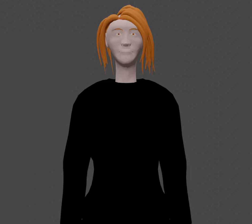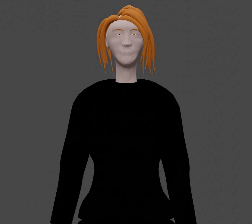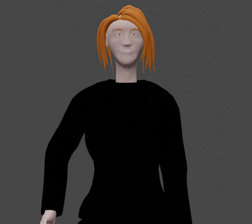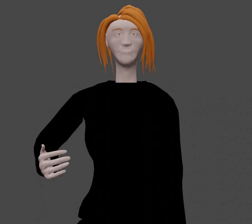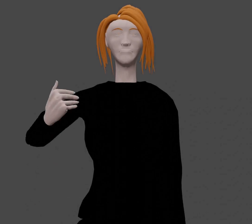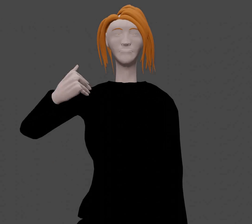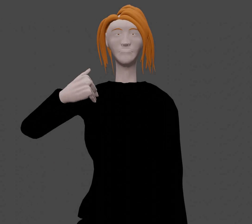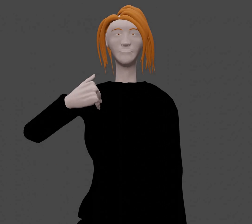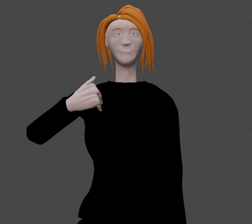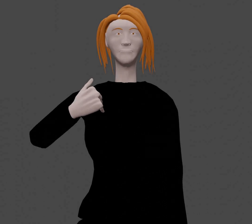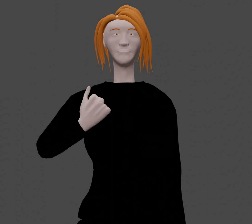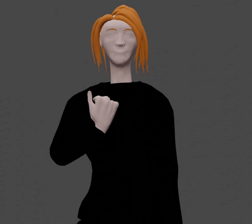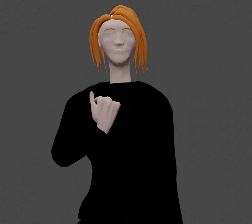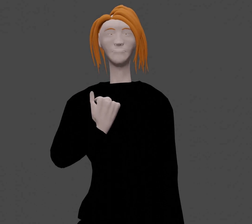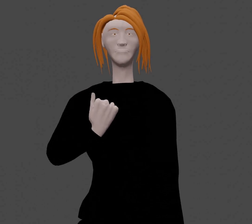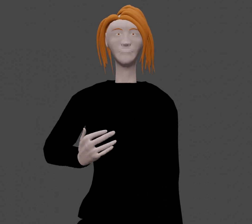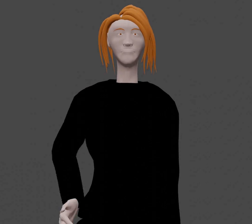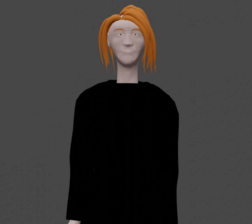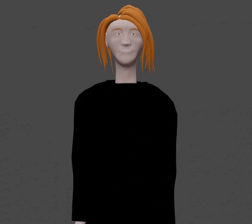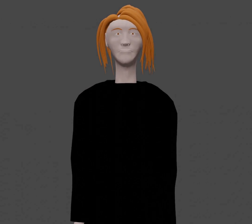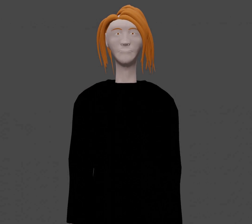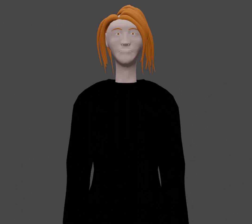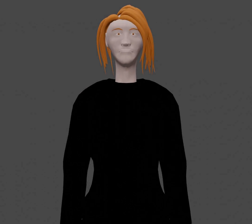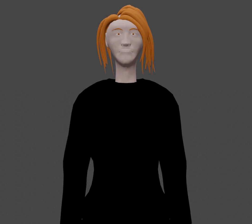At Fault